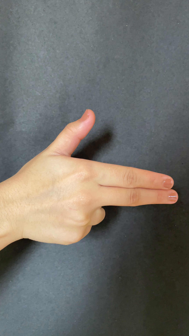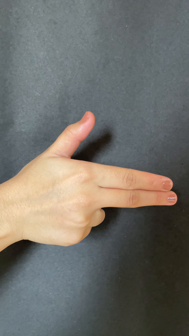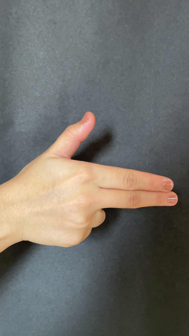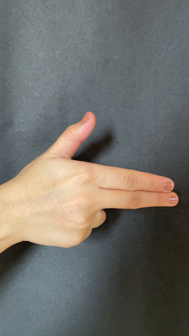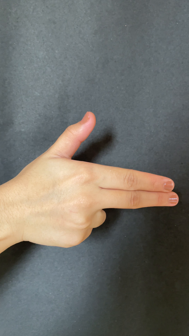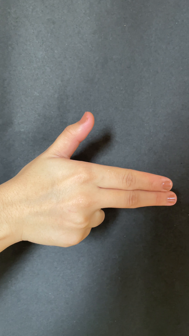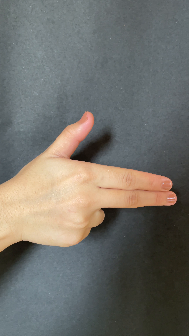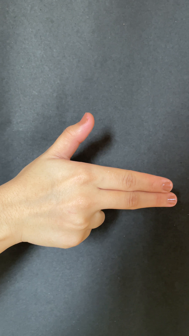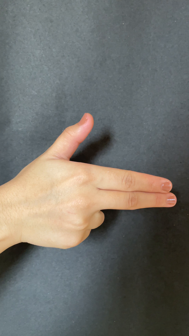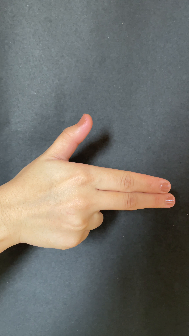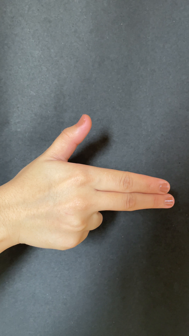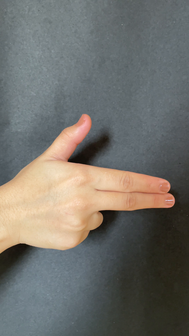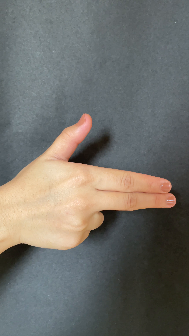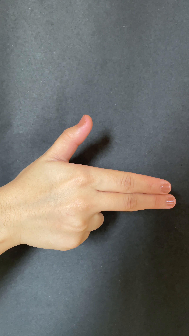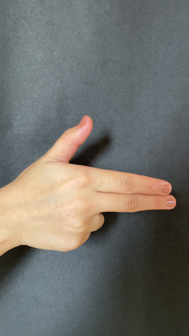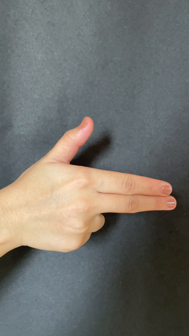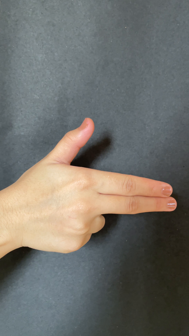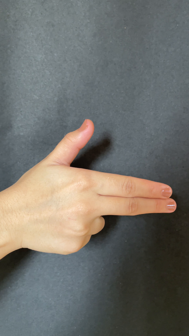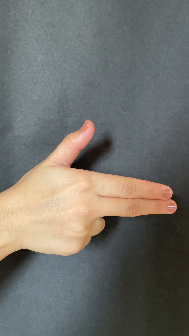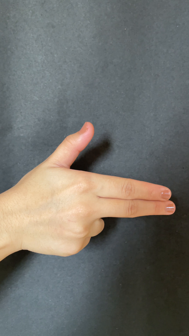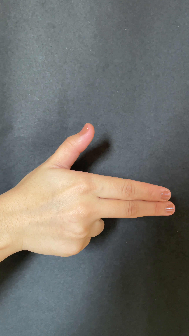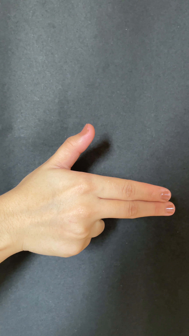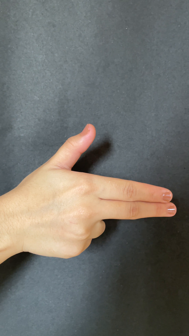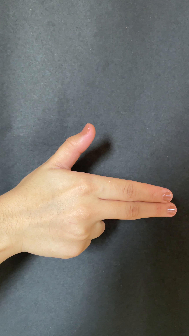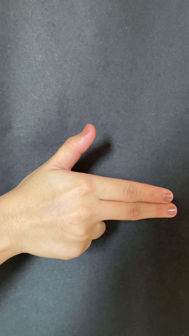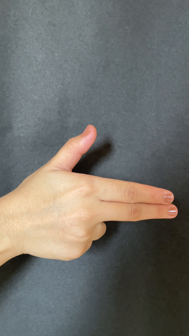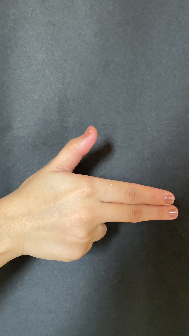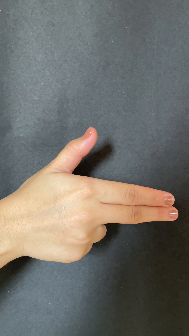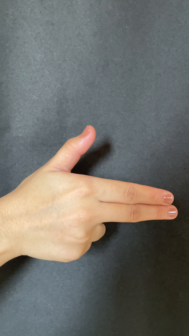च